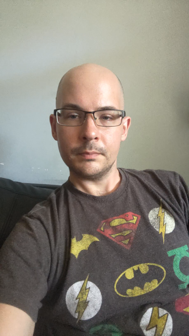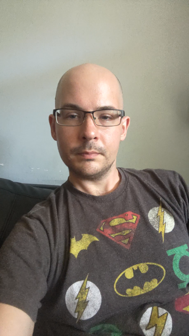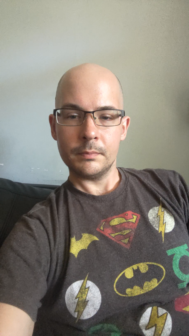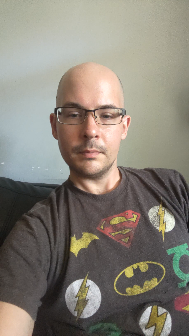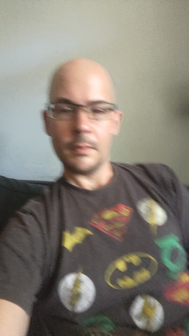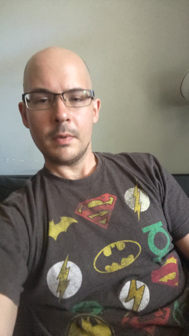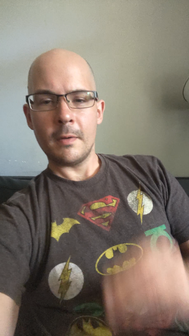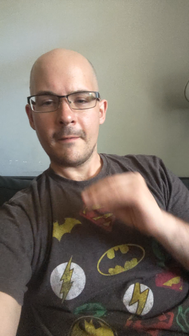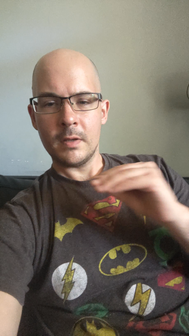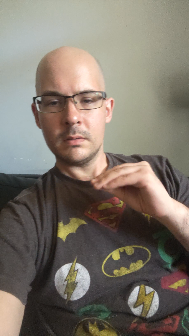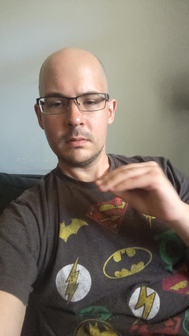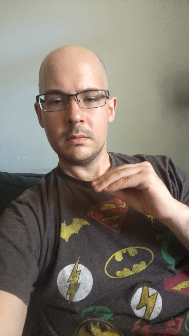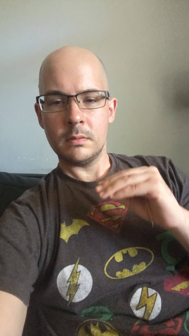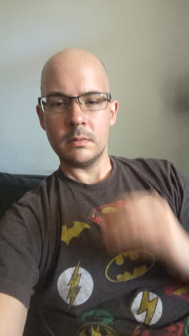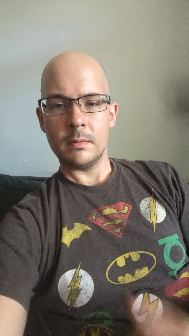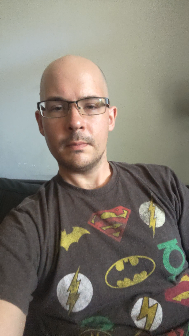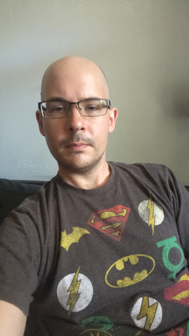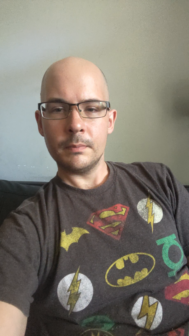fix